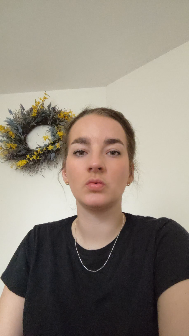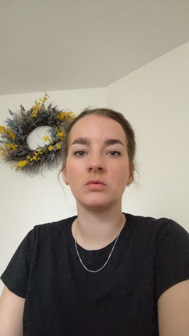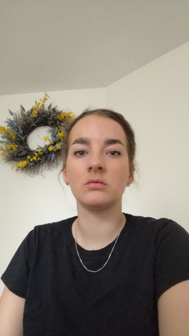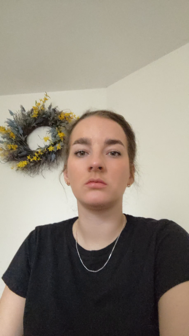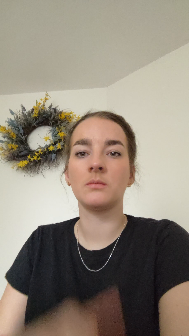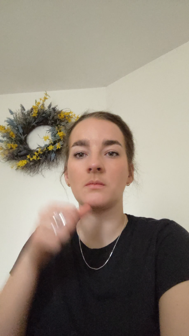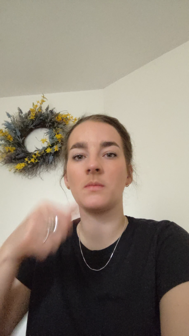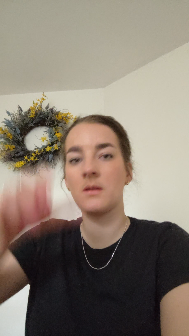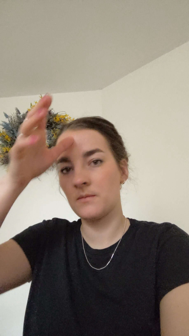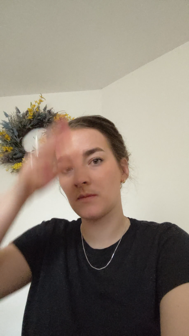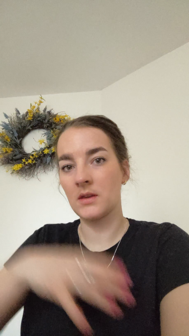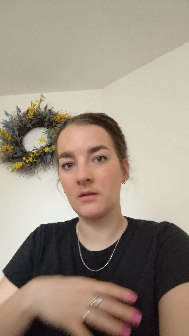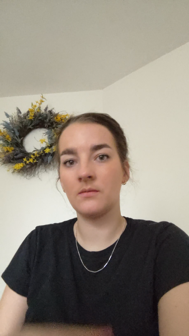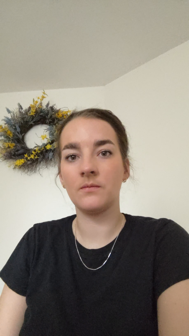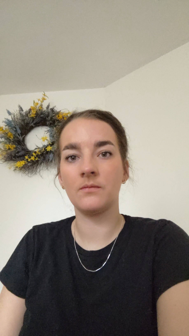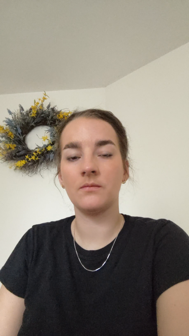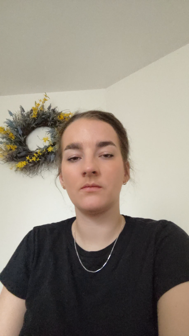mailman